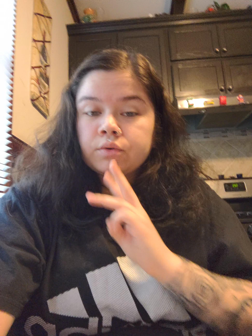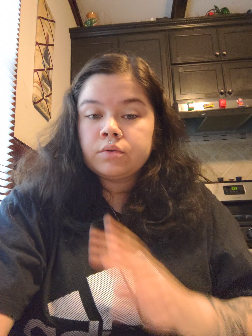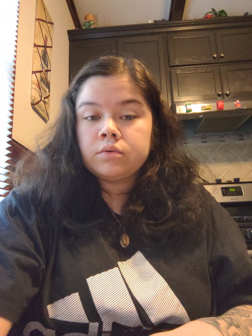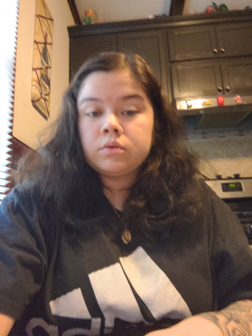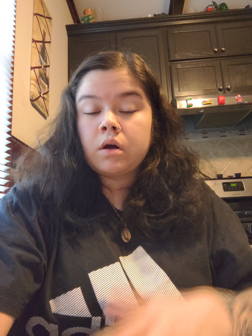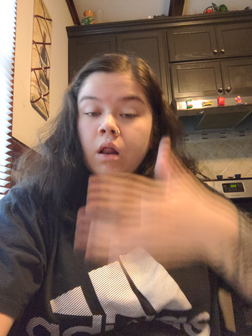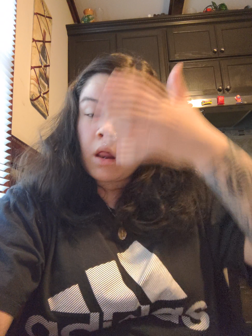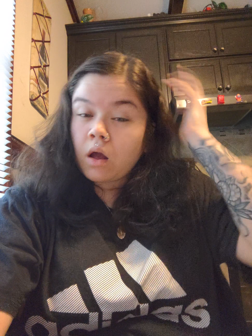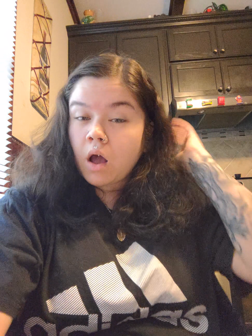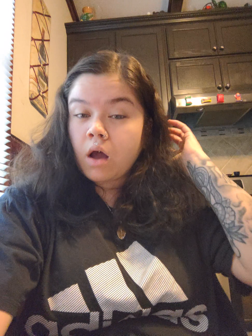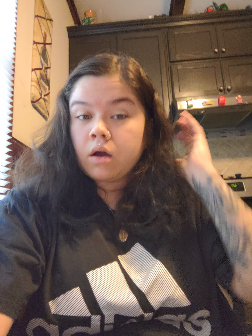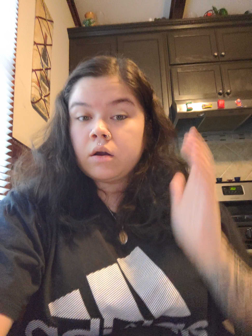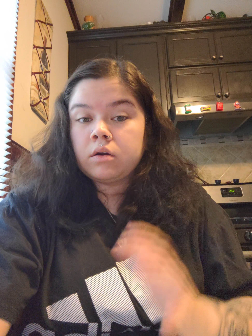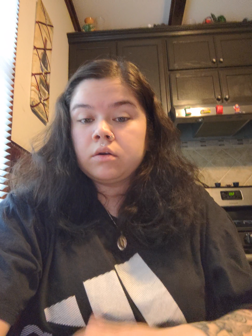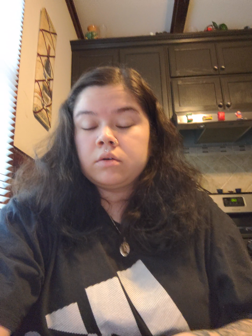lion